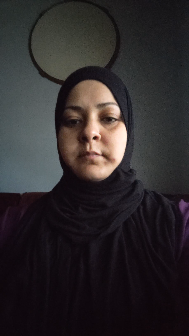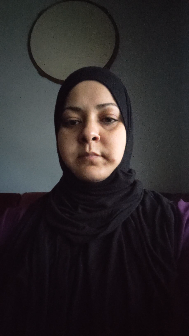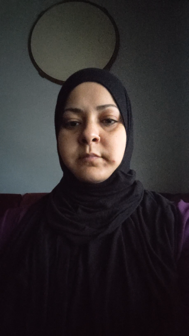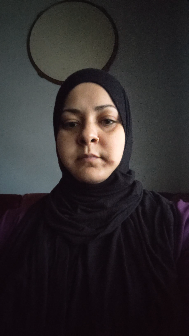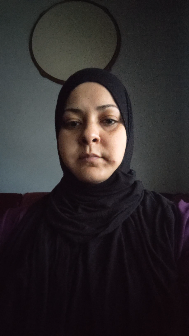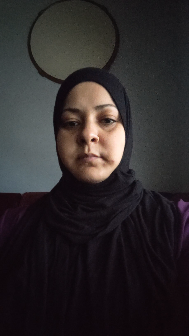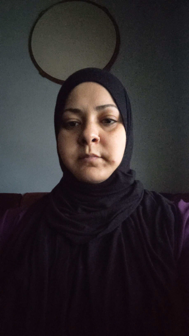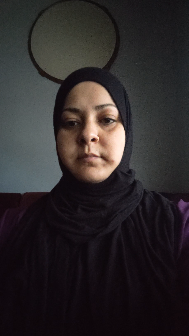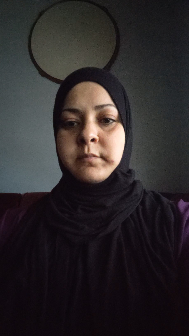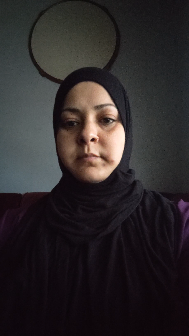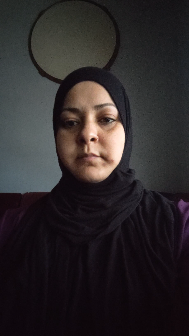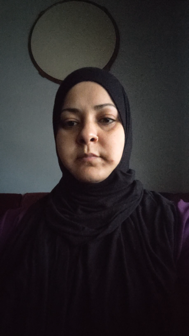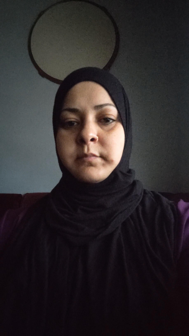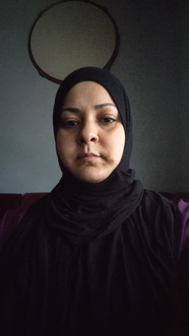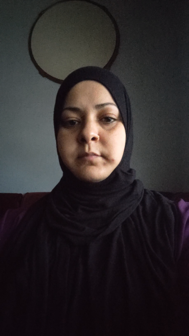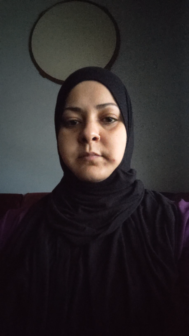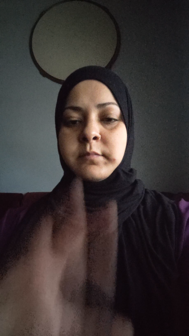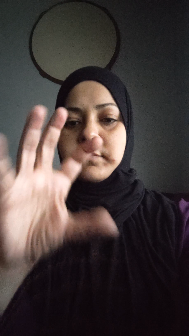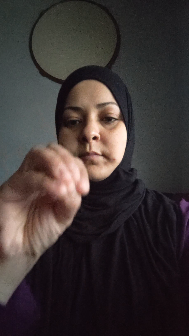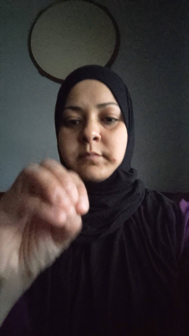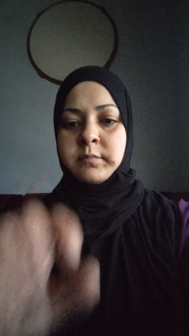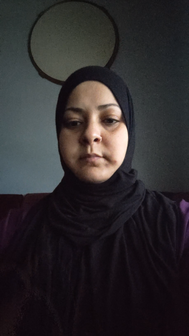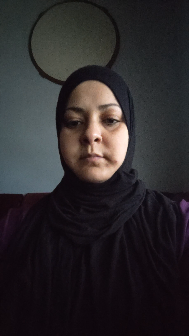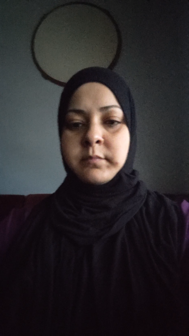bite